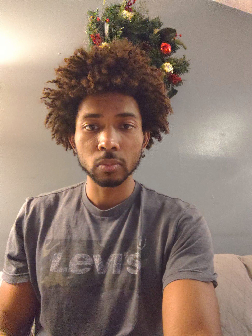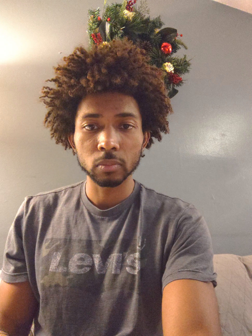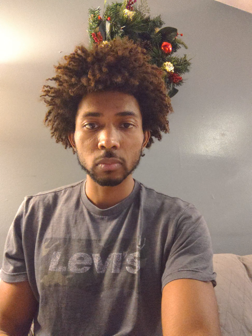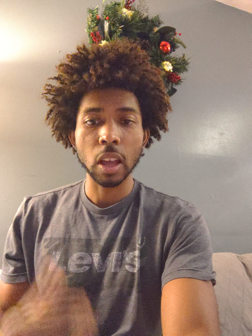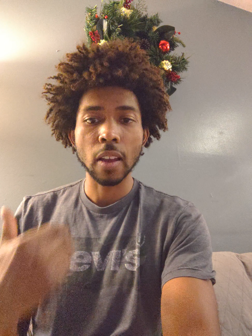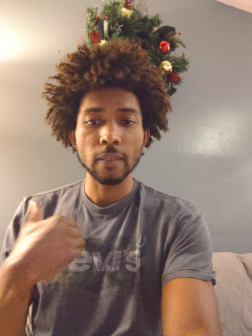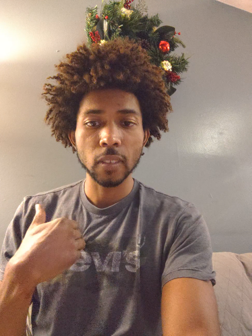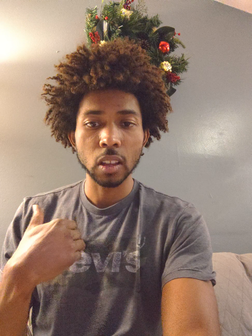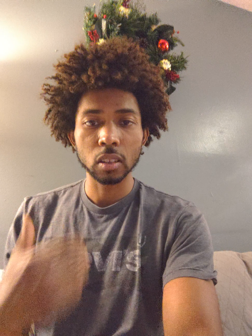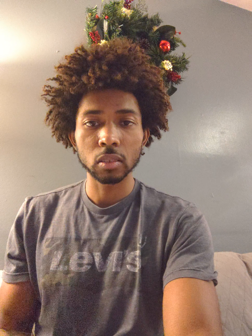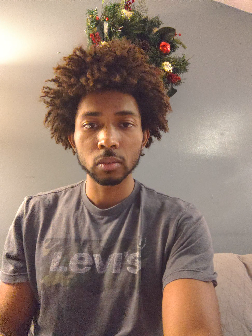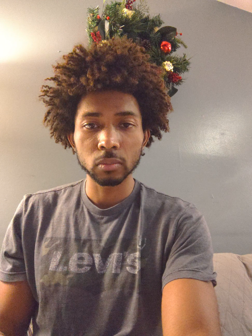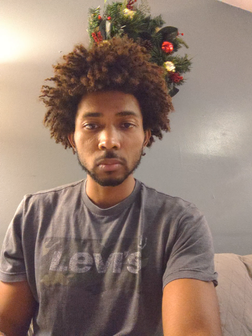have to